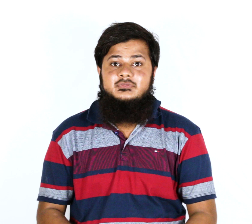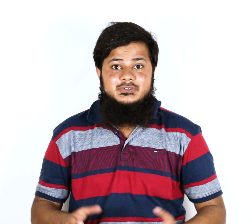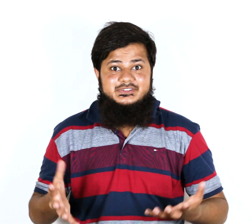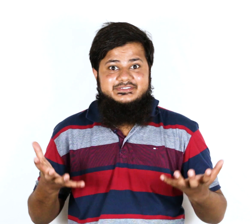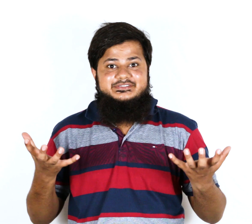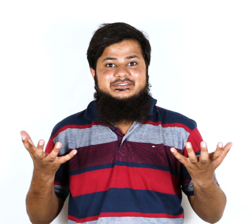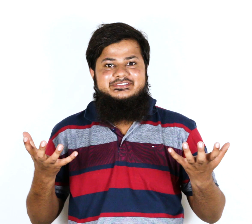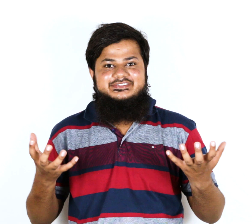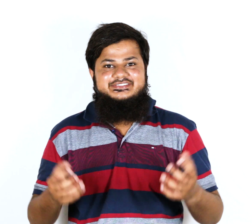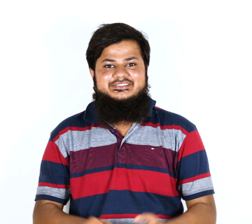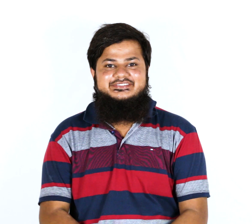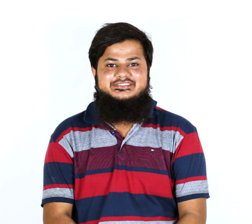surprise